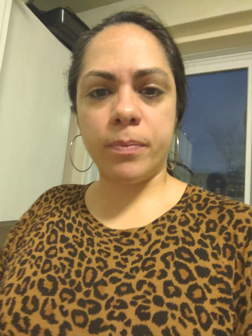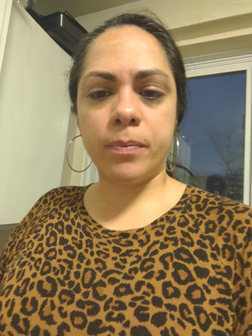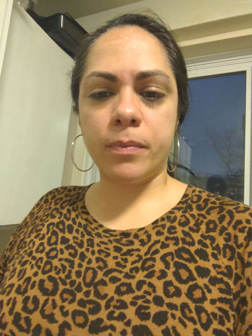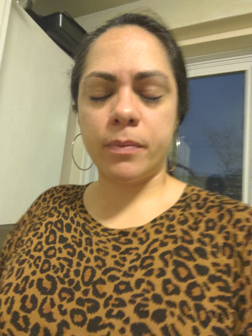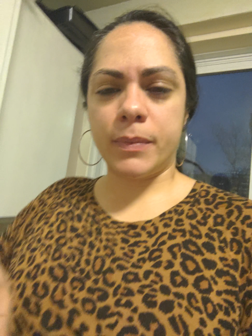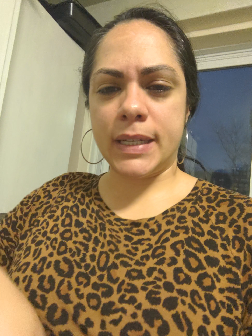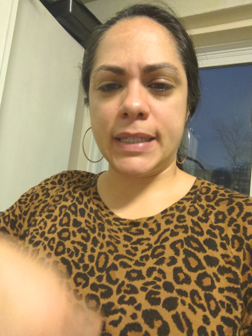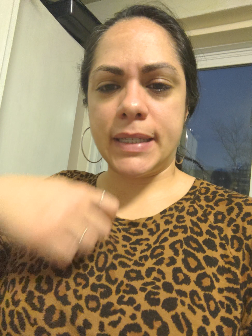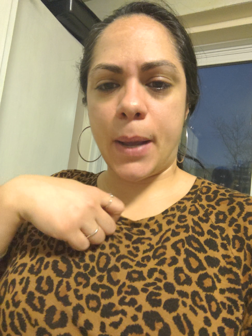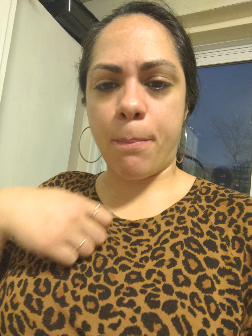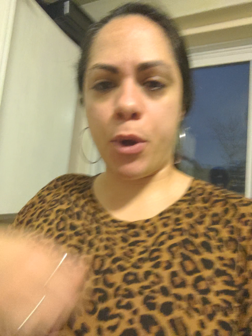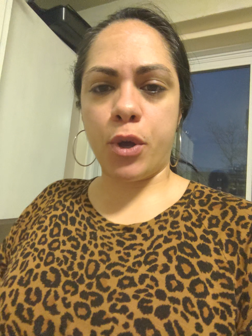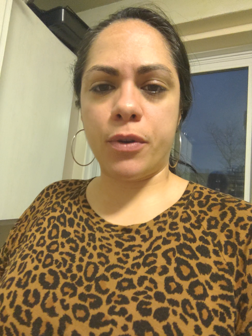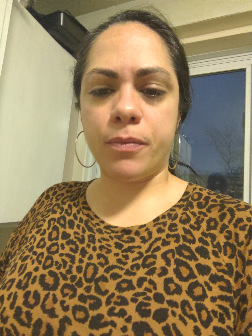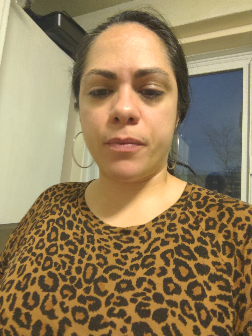zipper